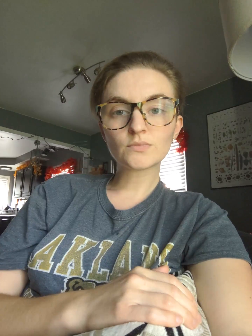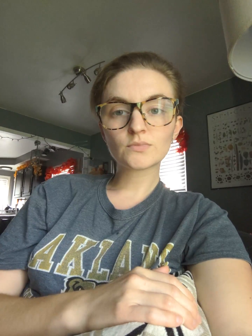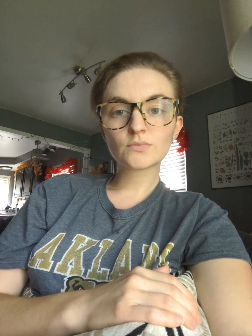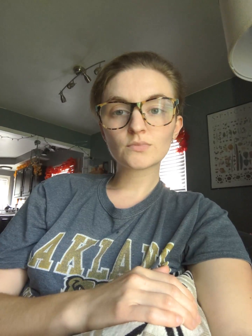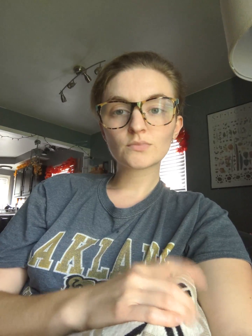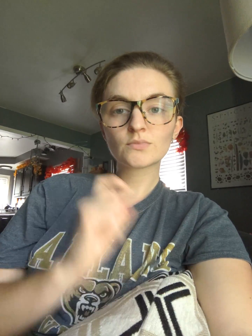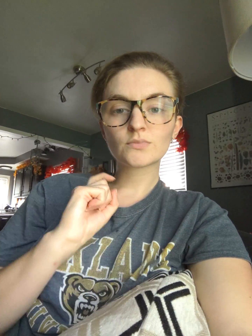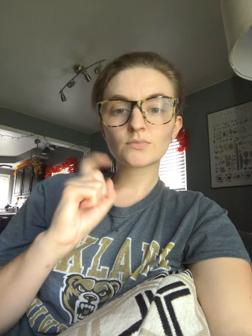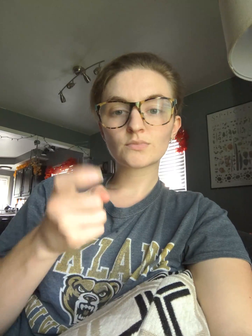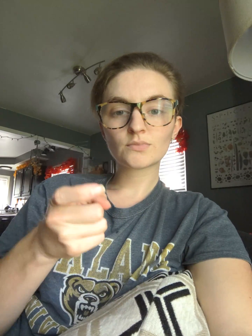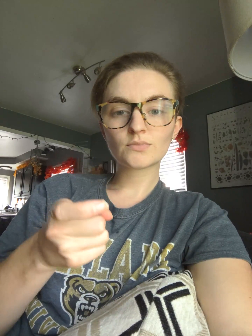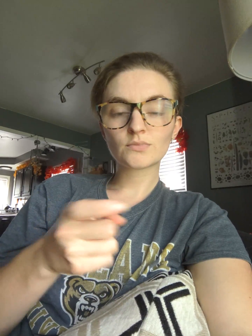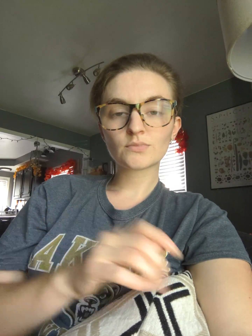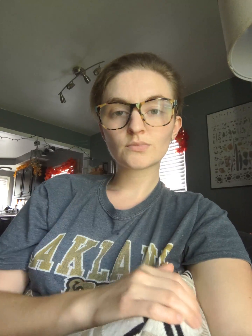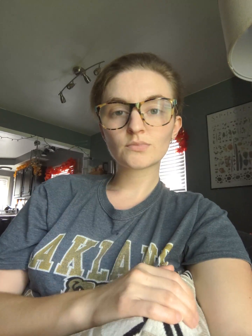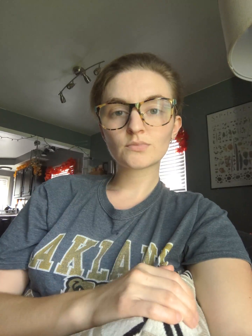present